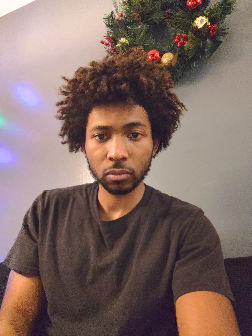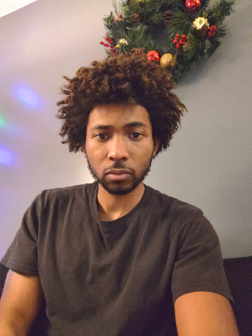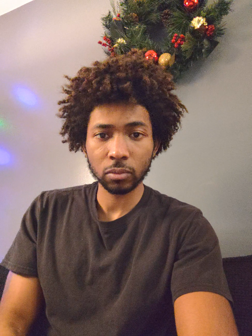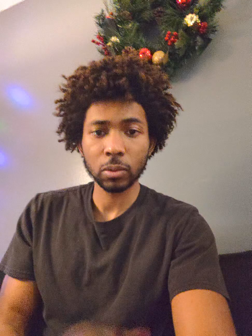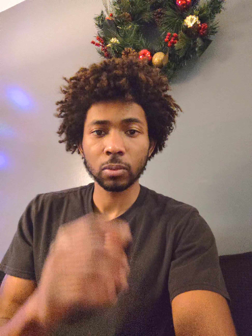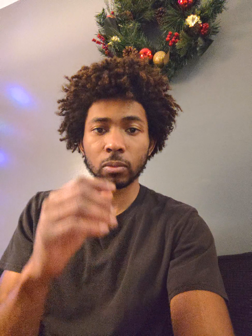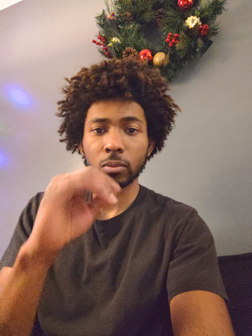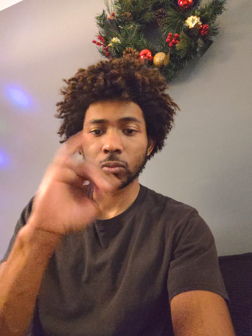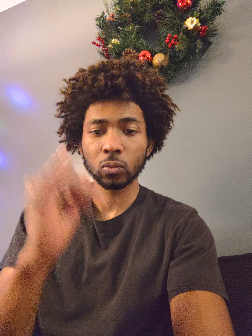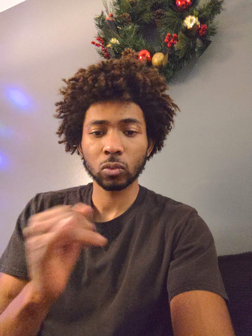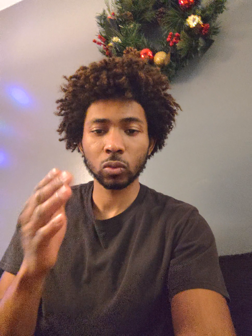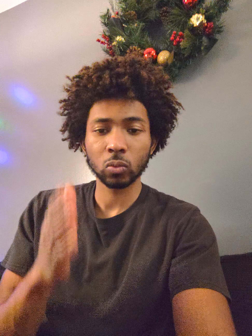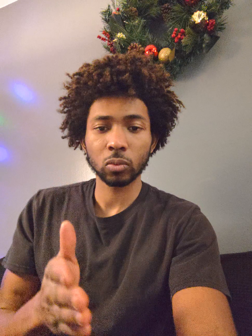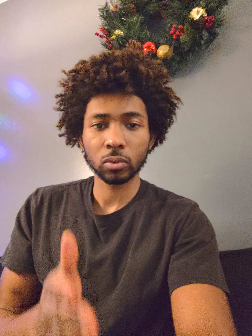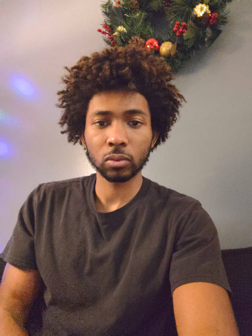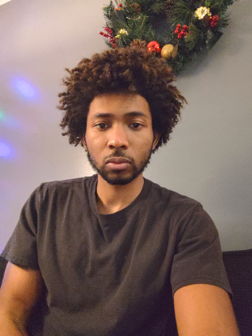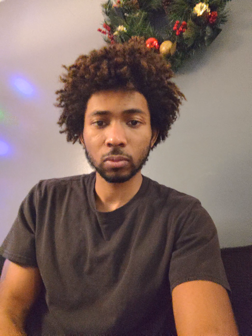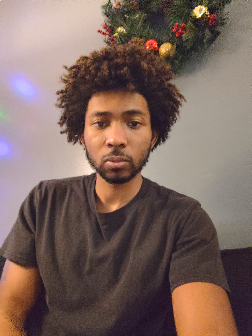drawer